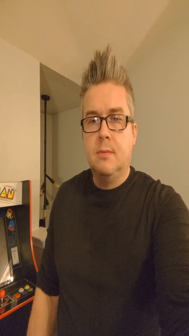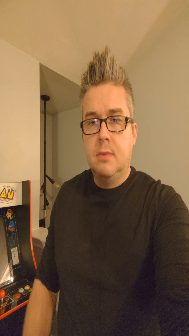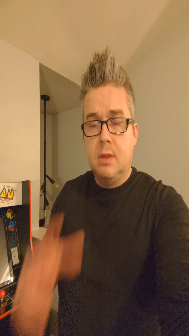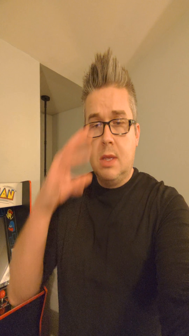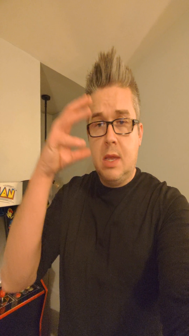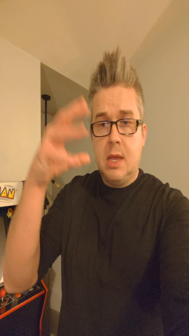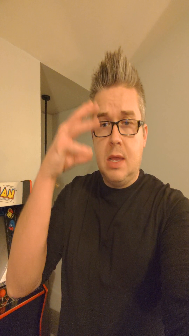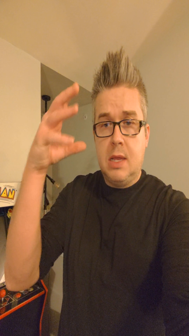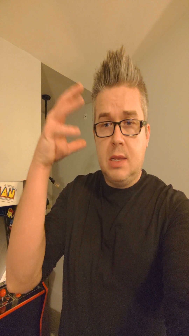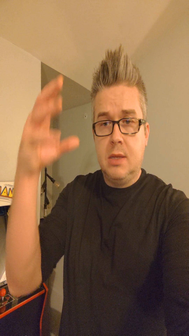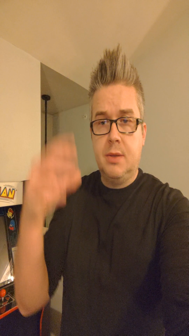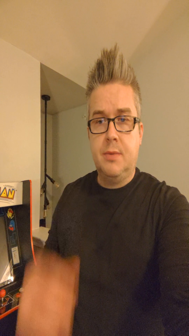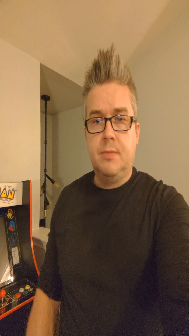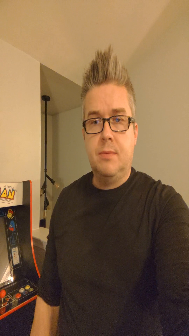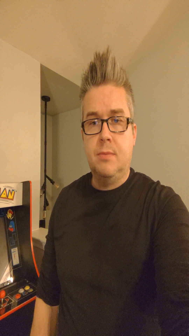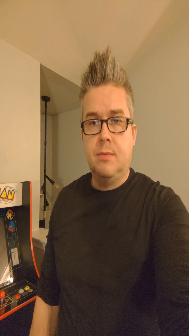cloud